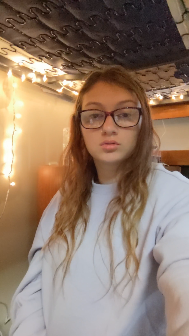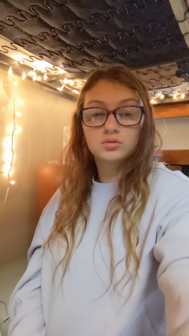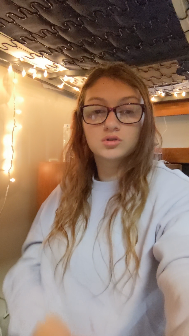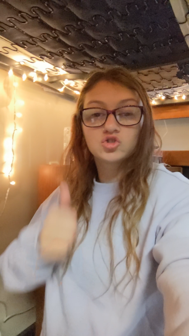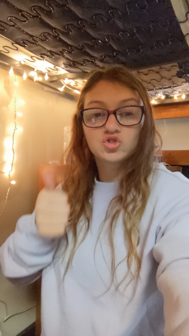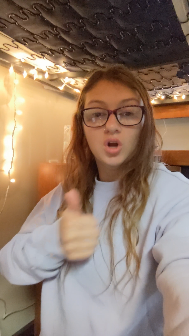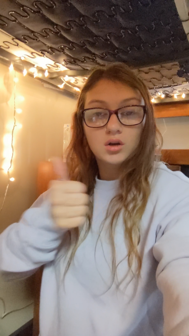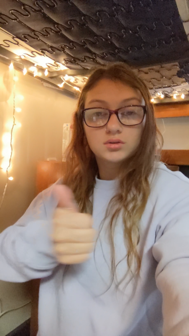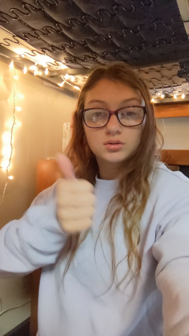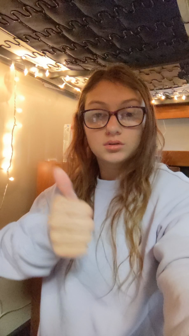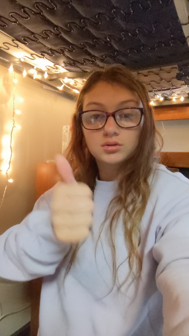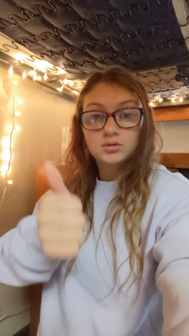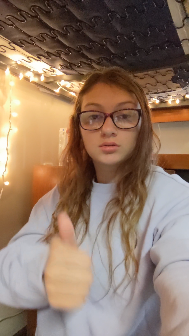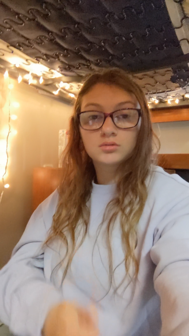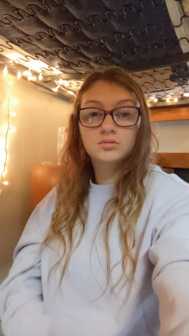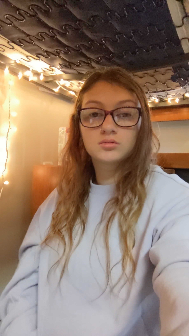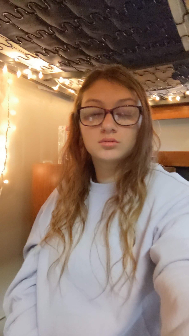chase